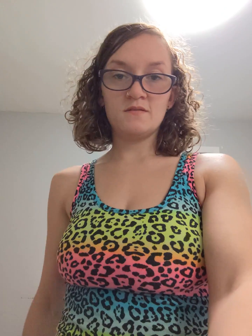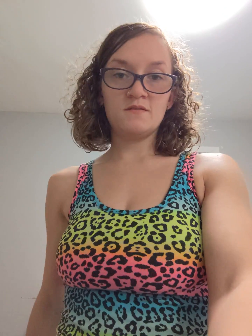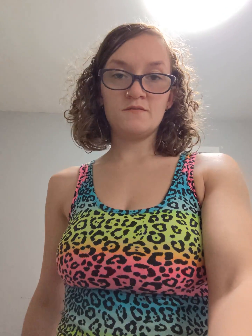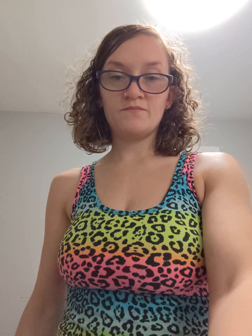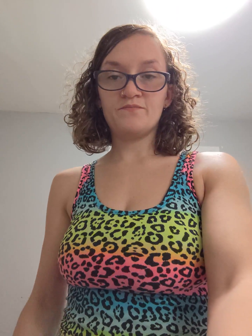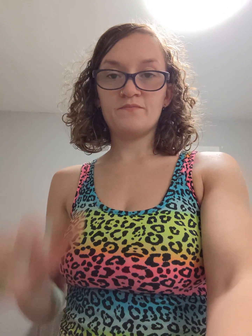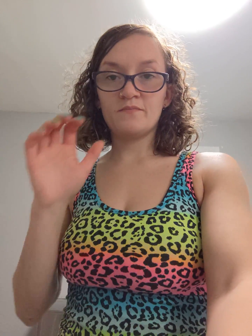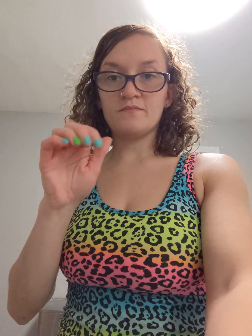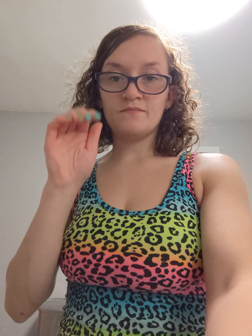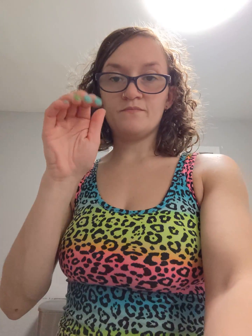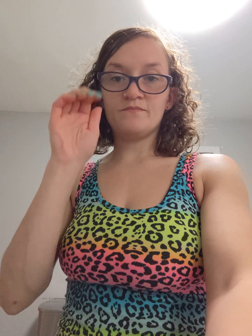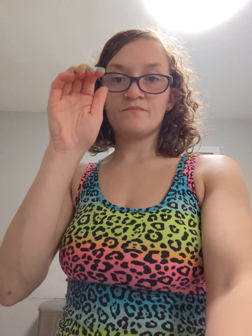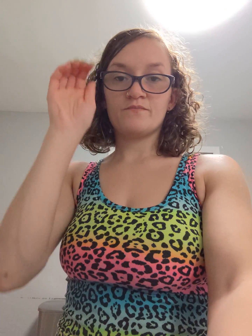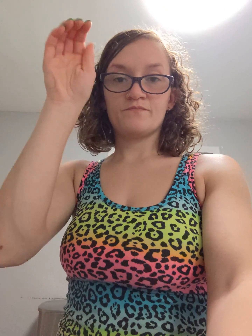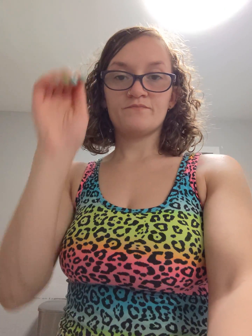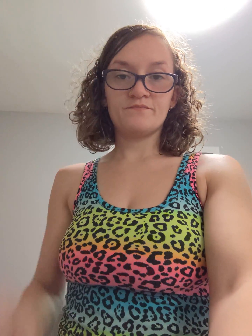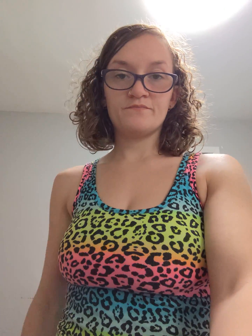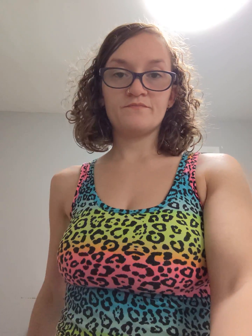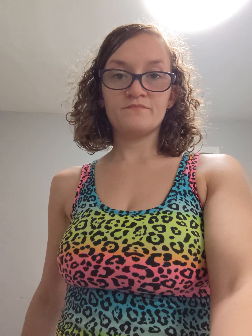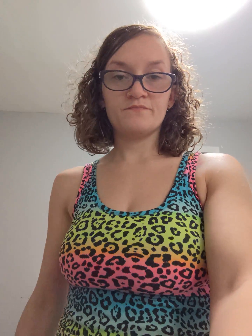ladder